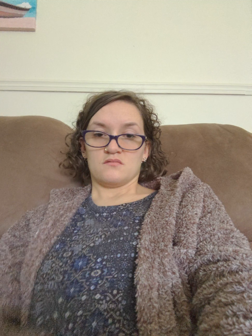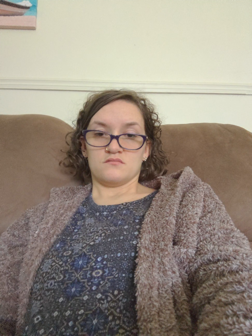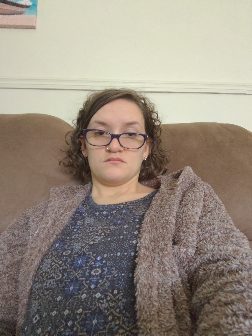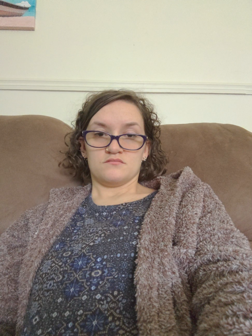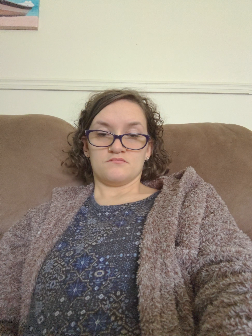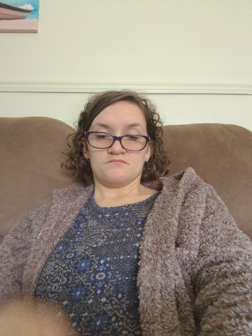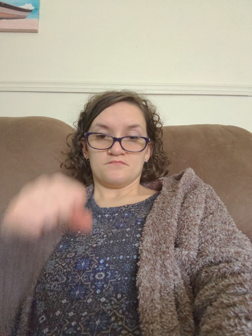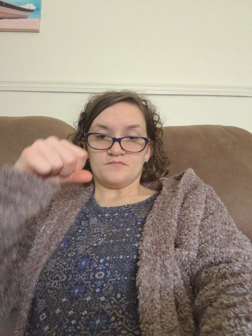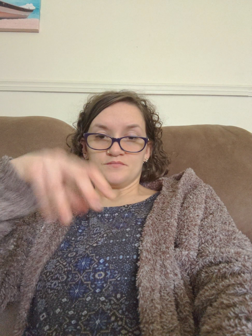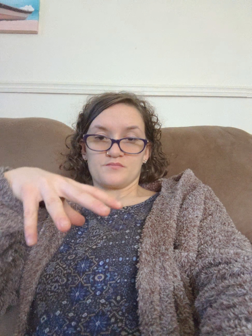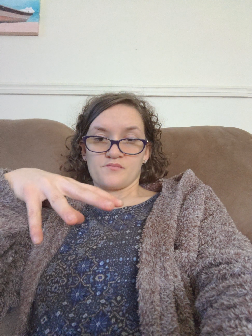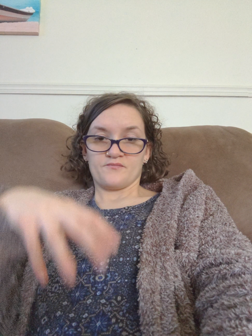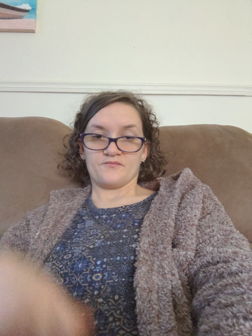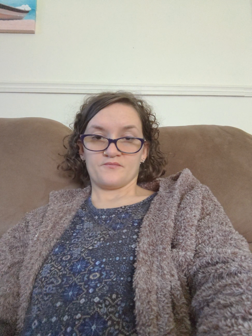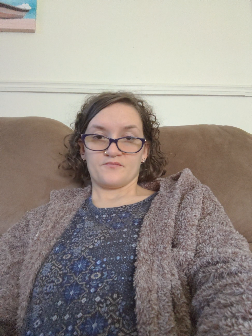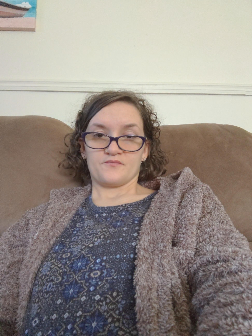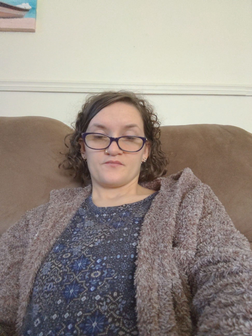drop